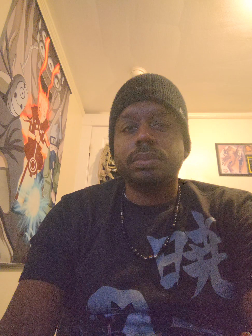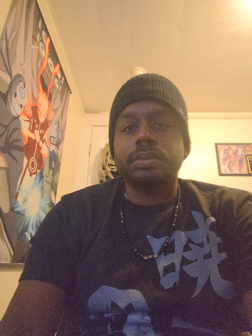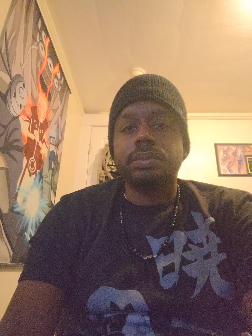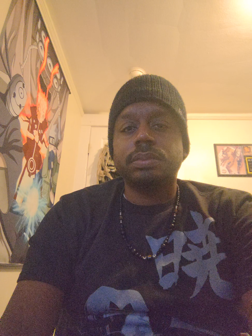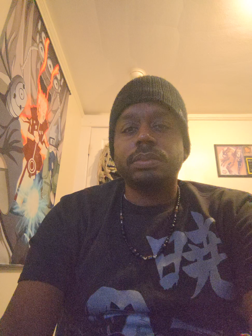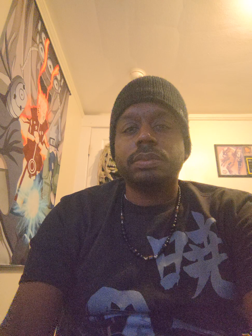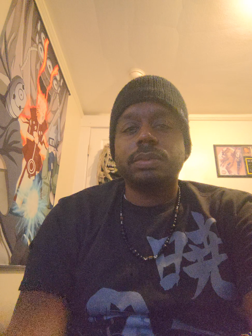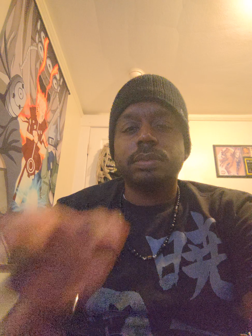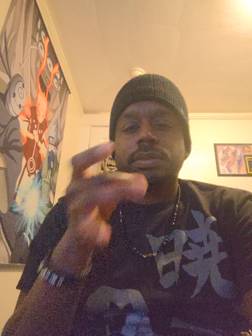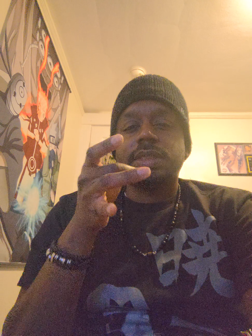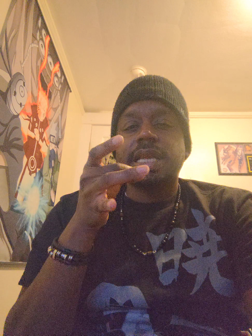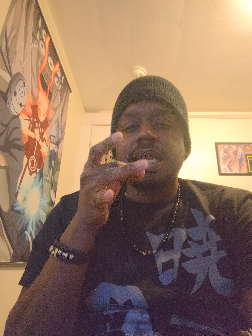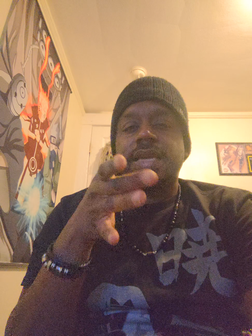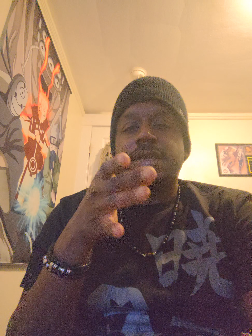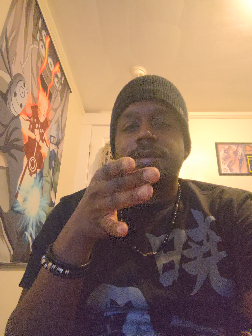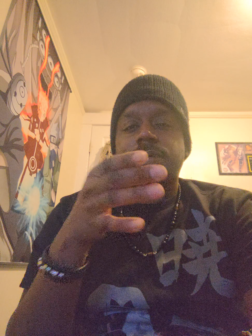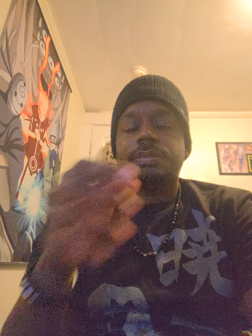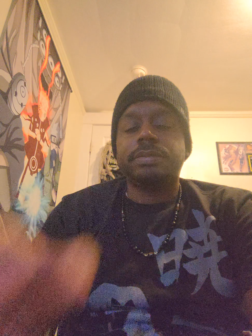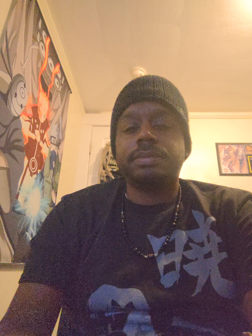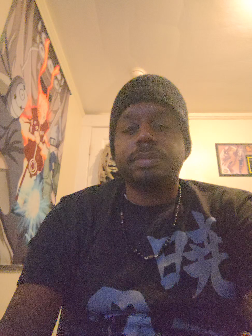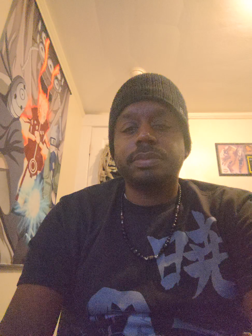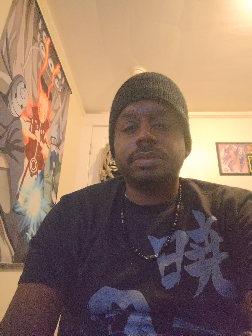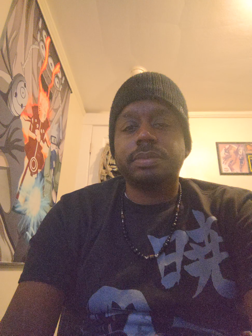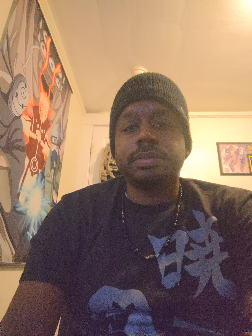hate